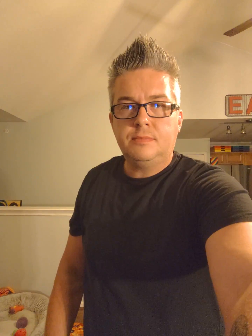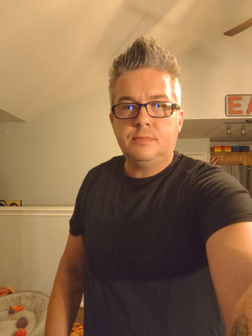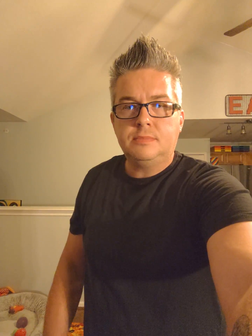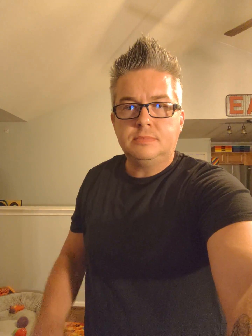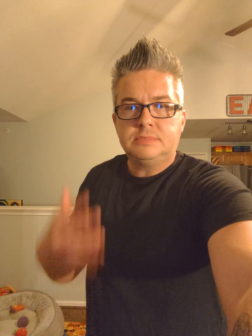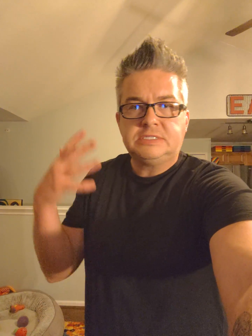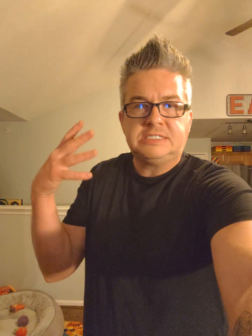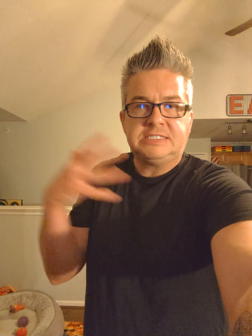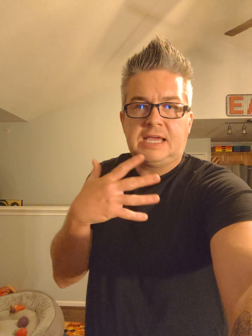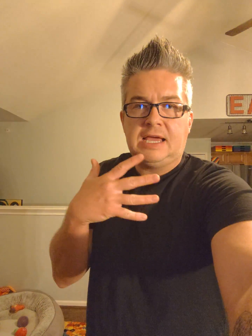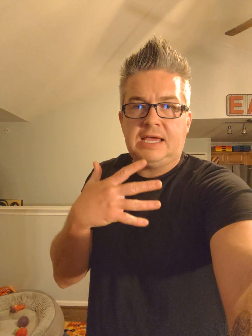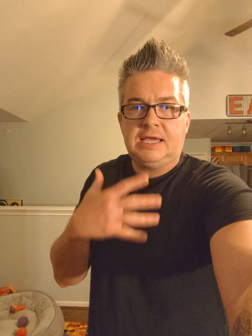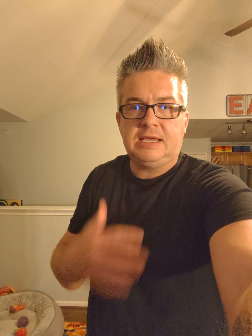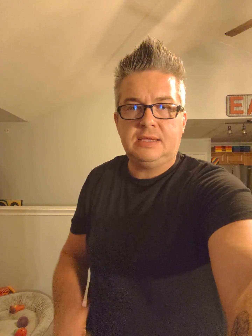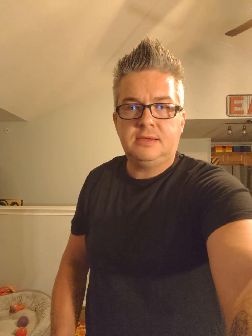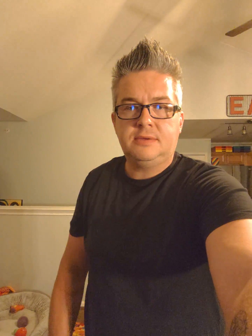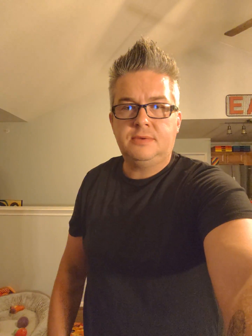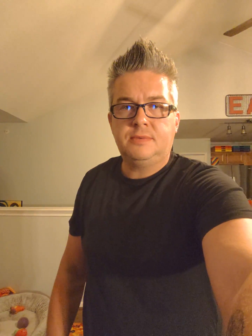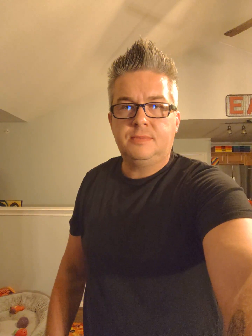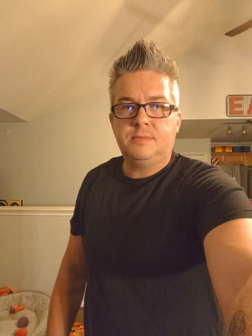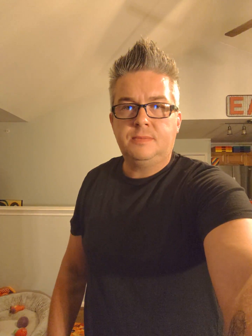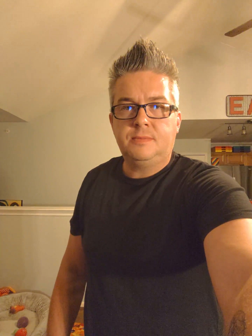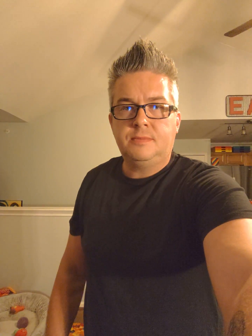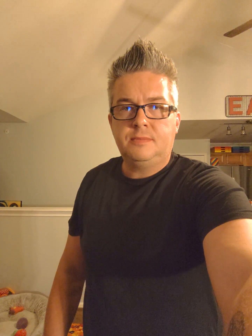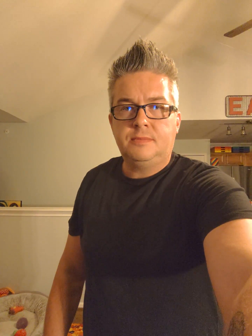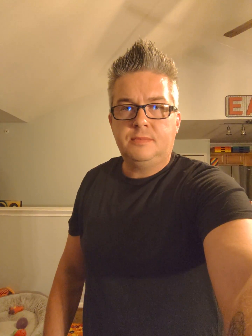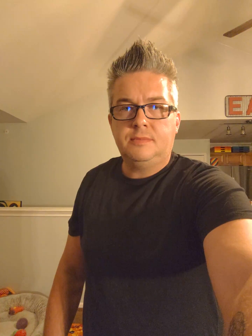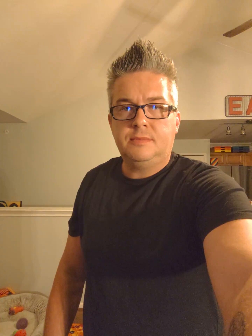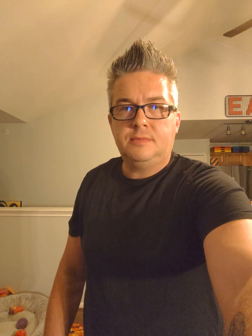scared